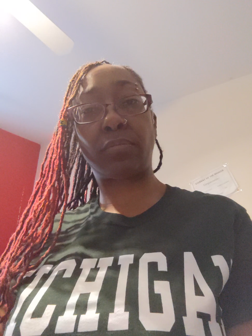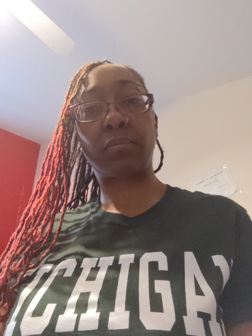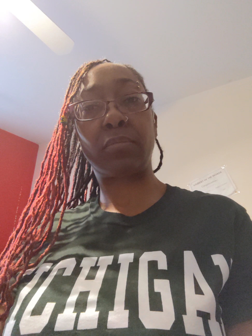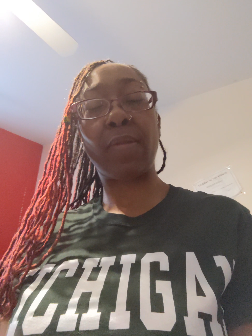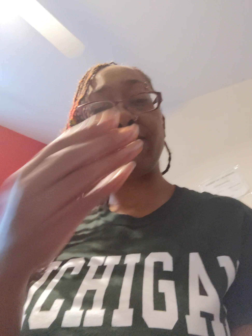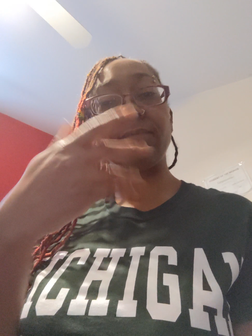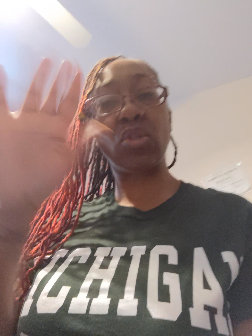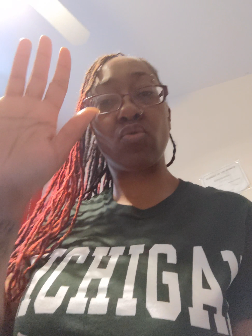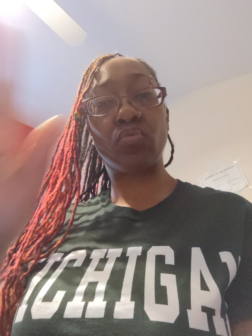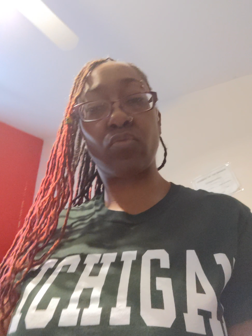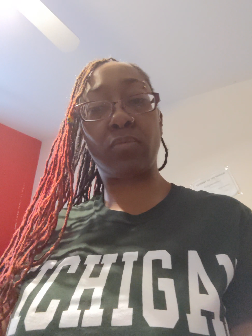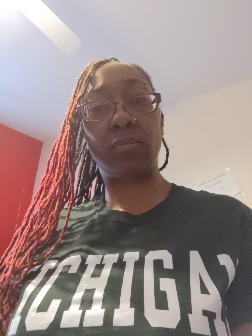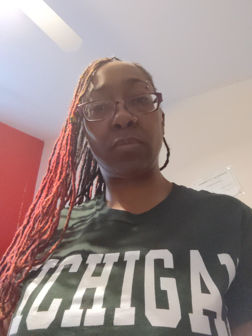finish